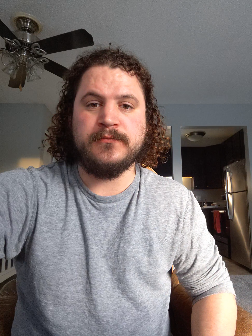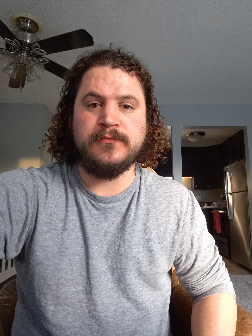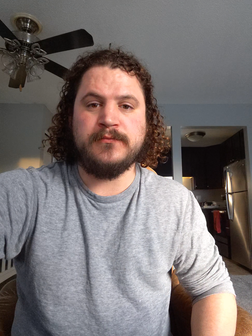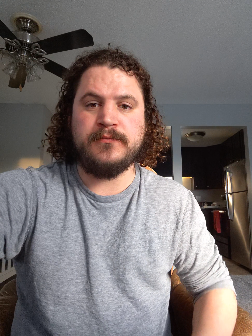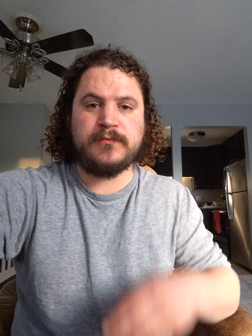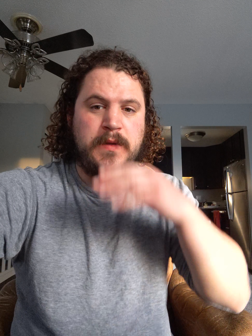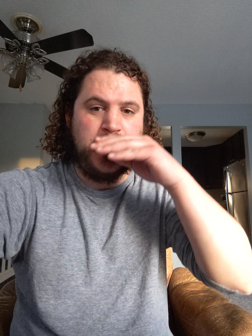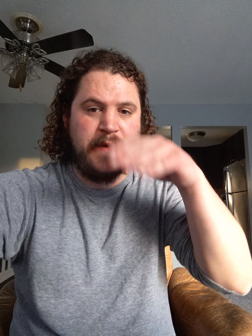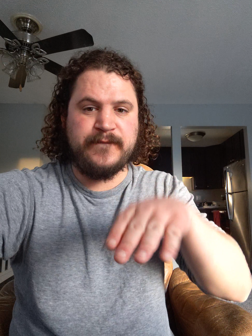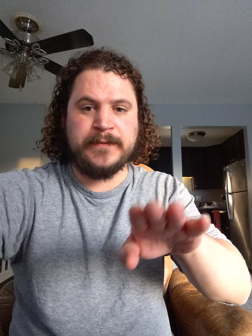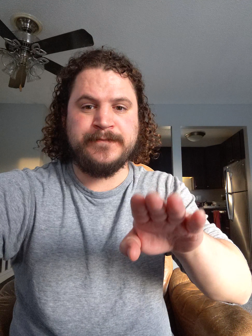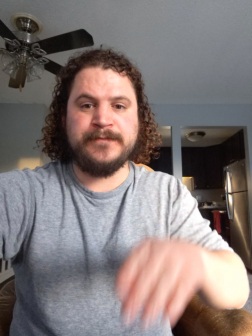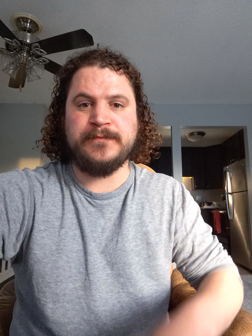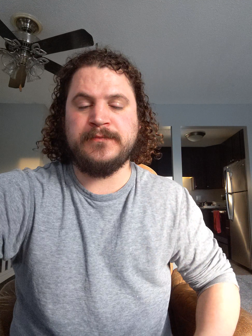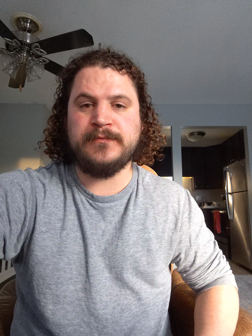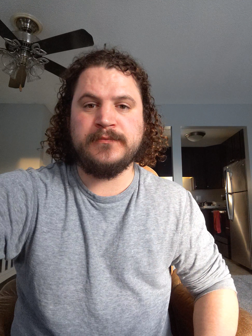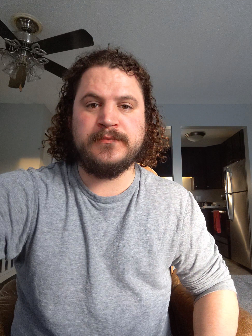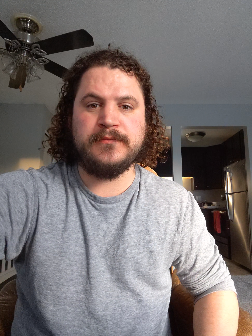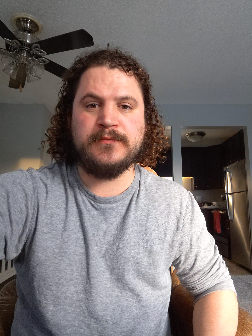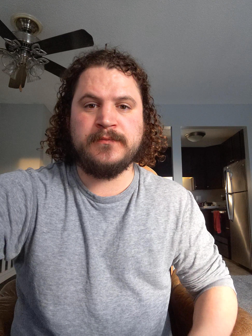elephant